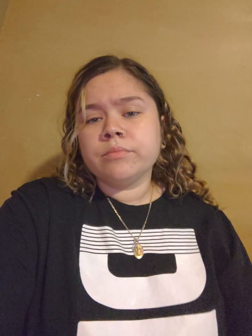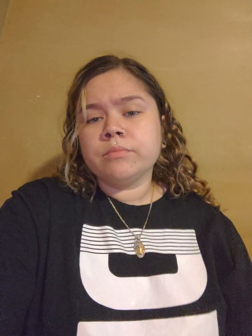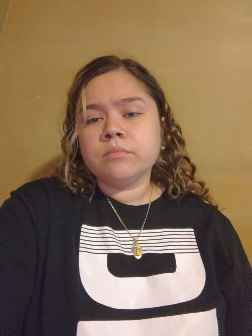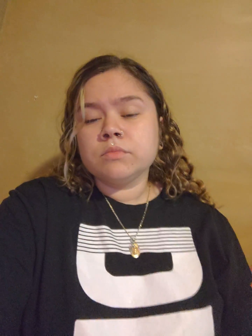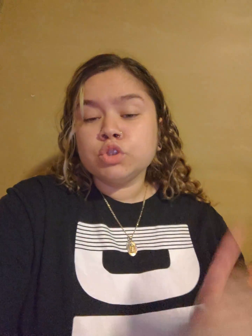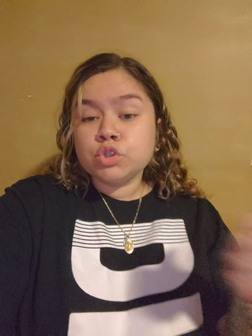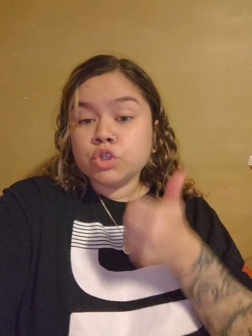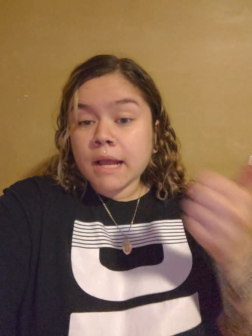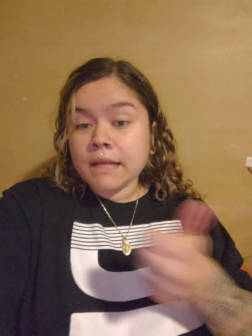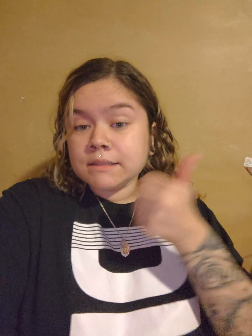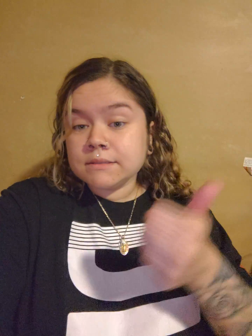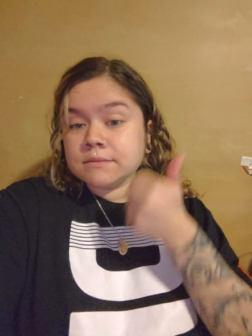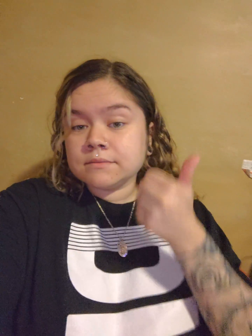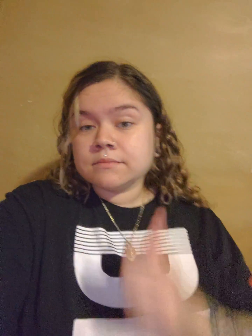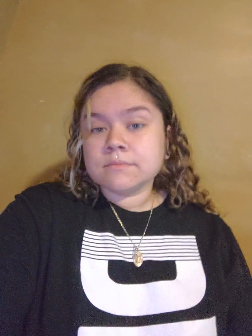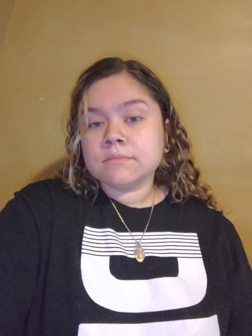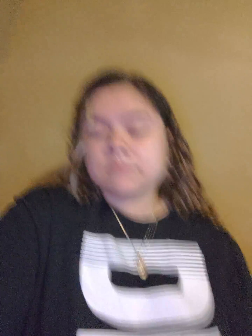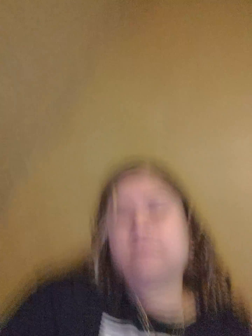chase